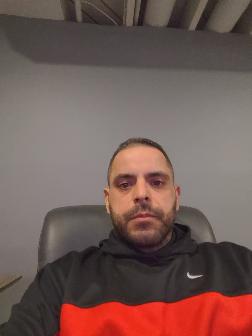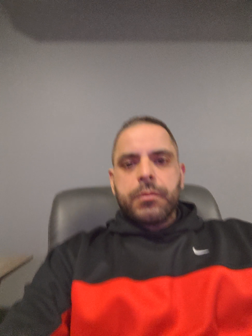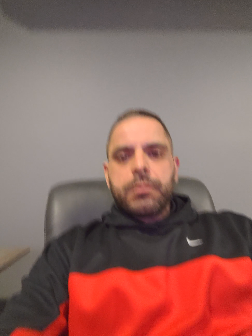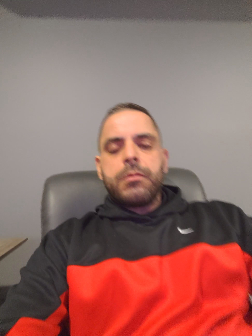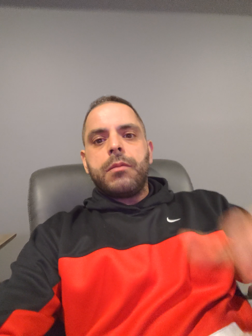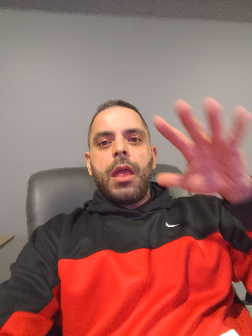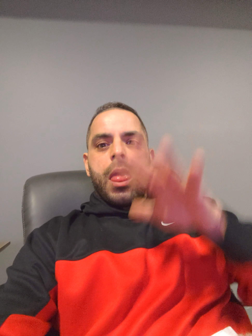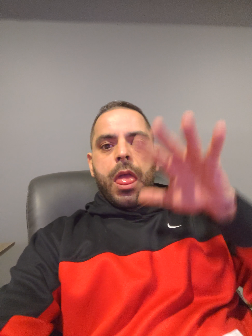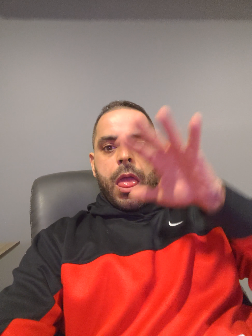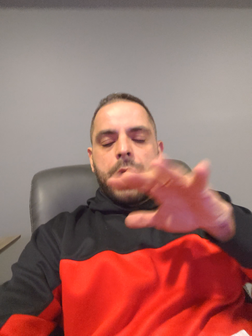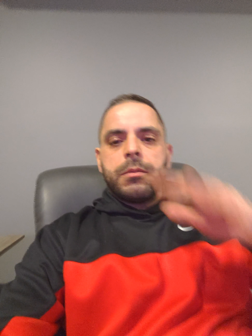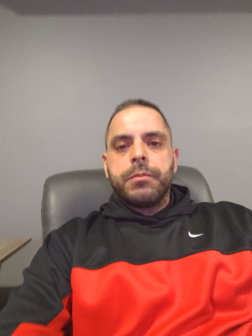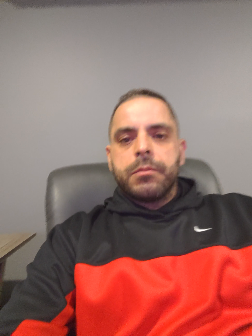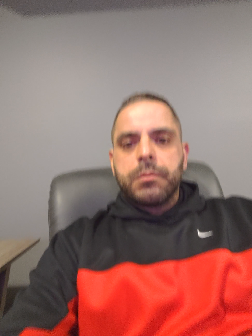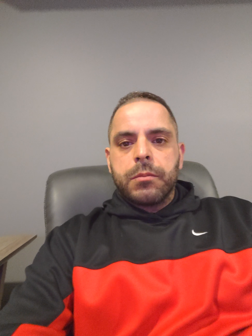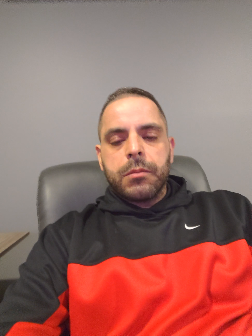alligator